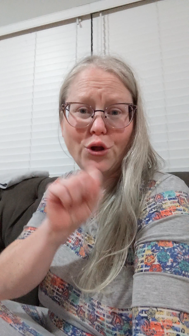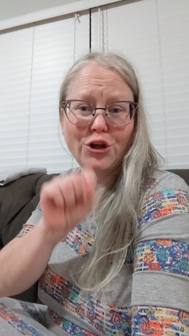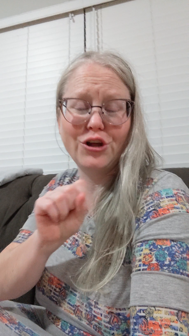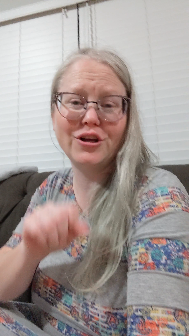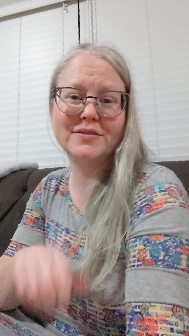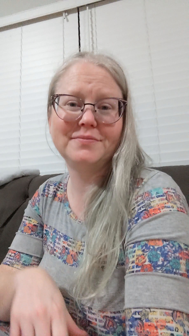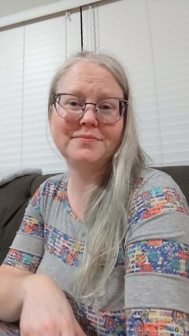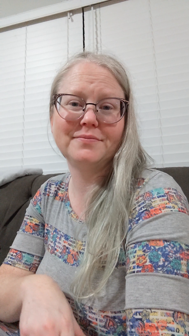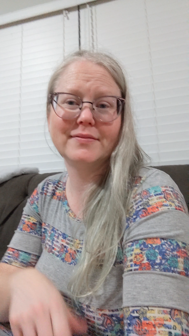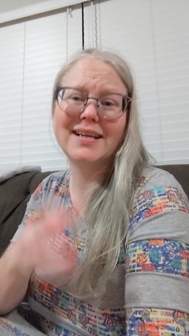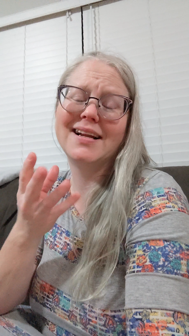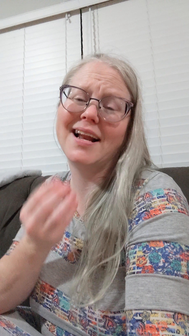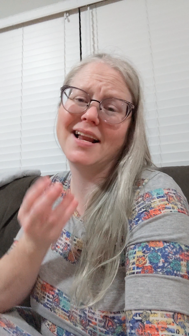gentle